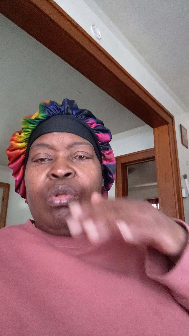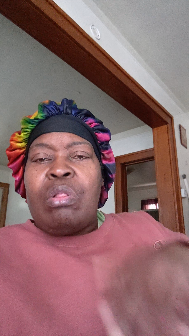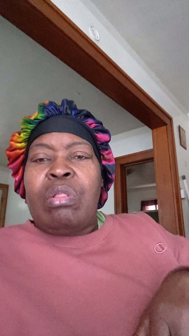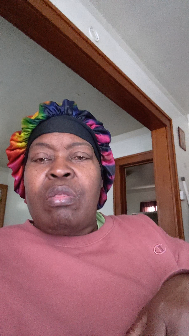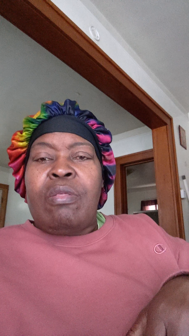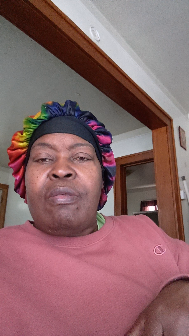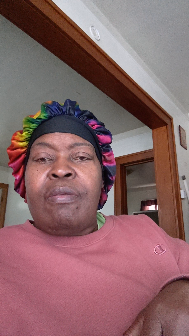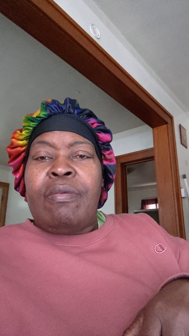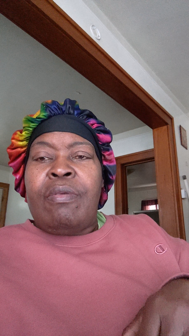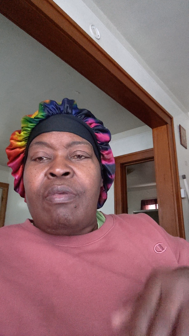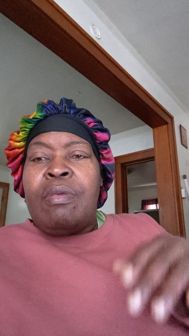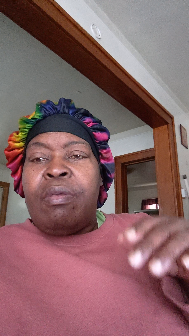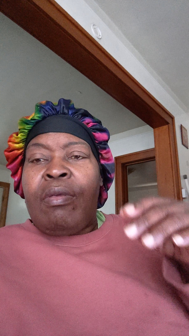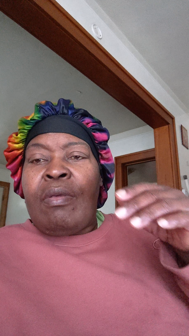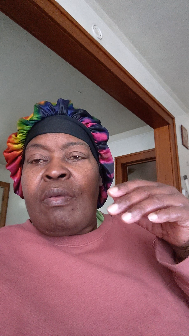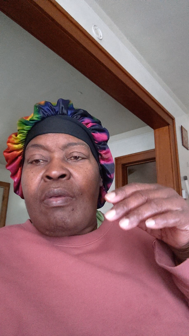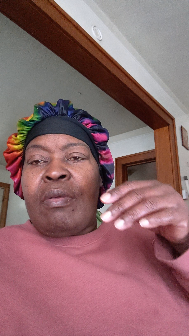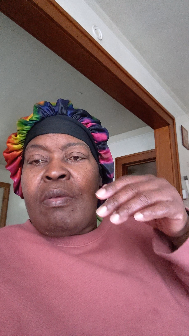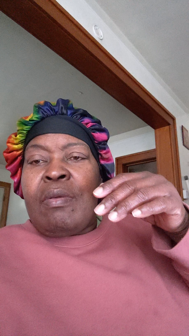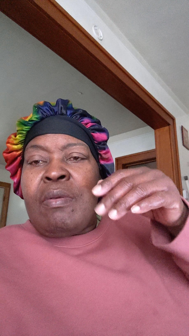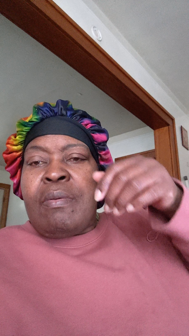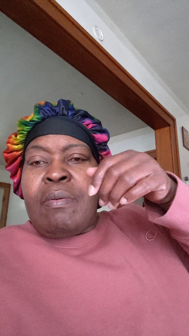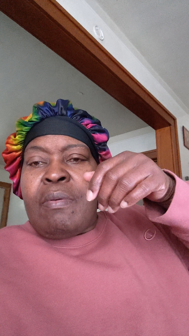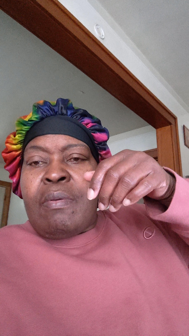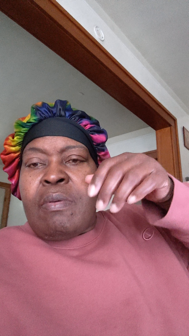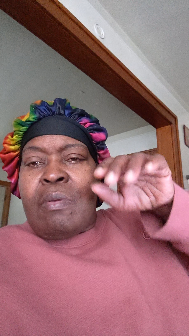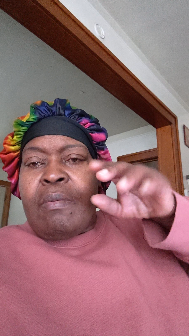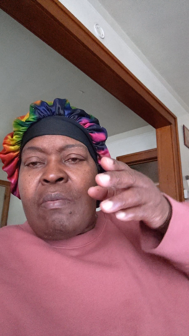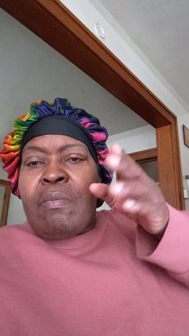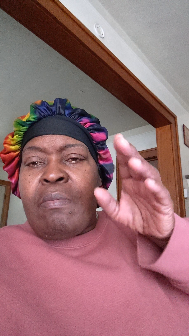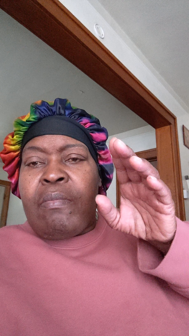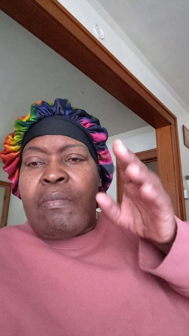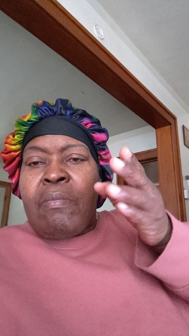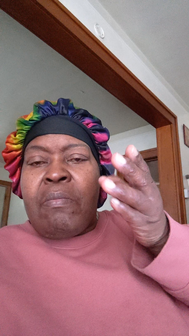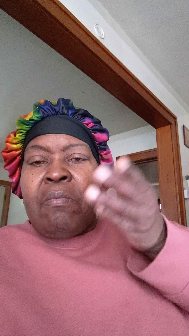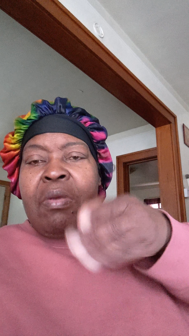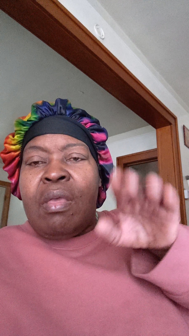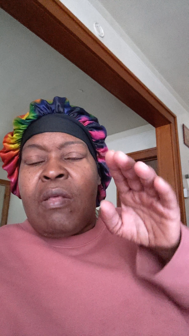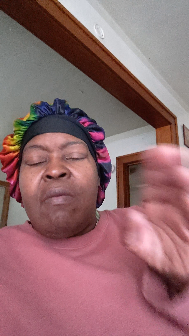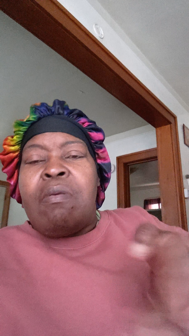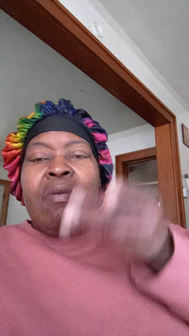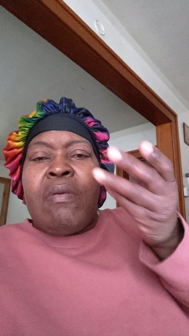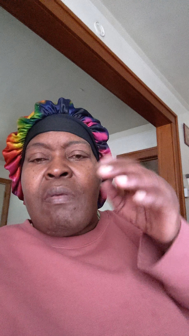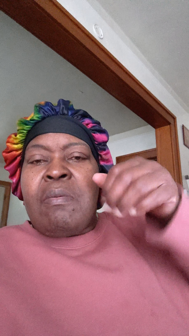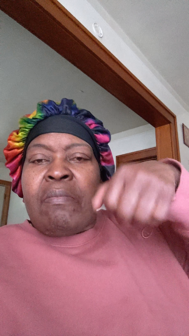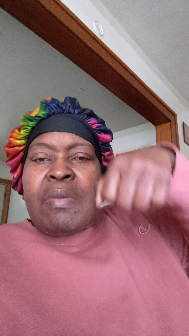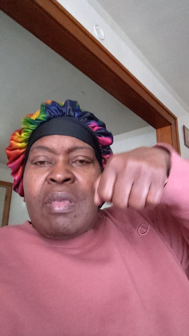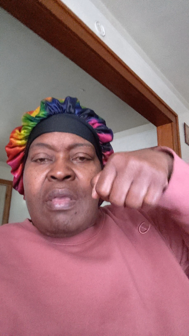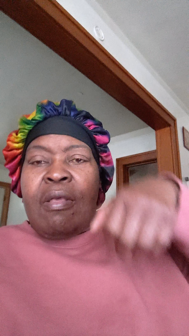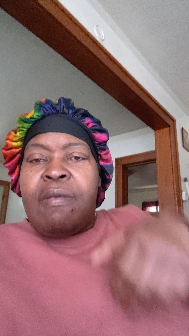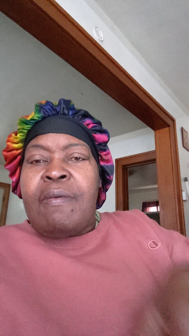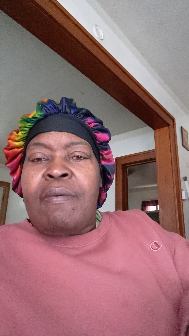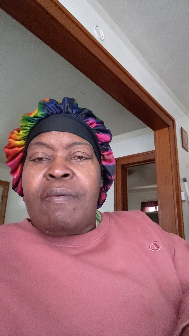basket